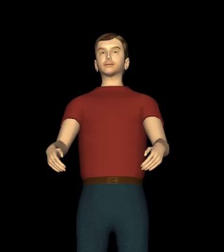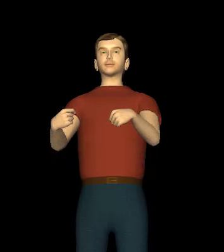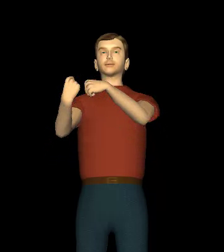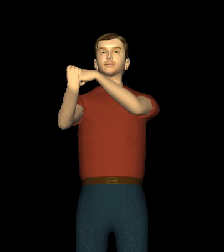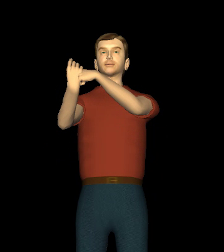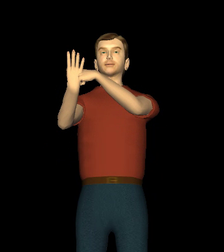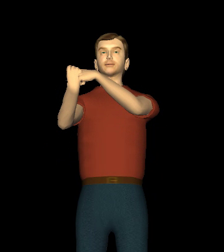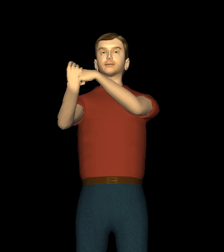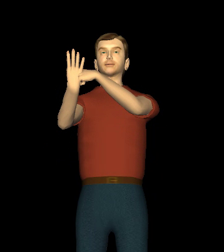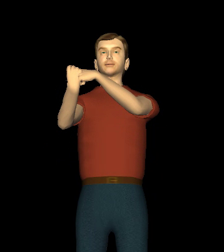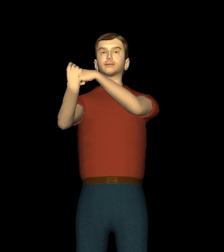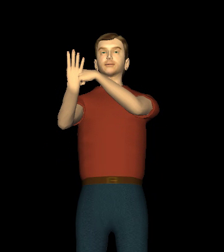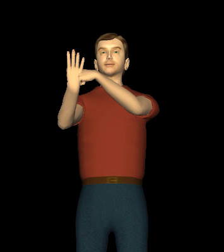إشارة